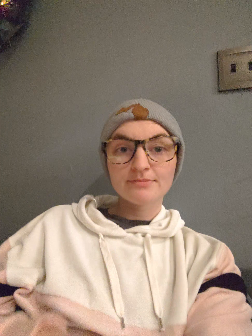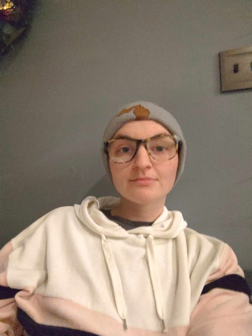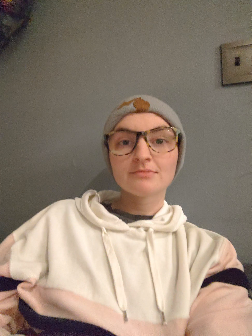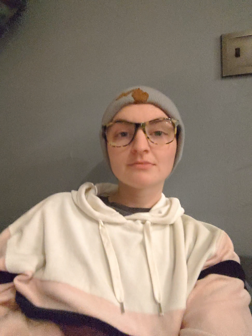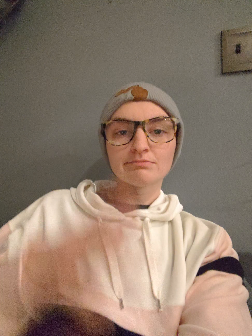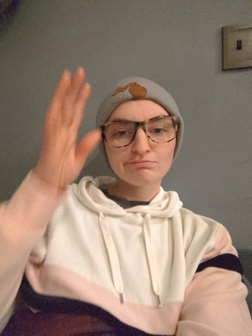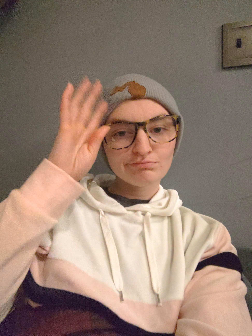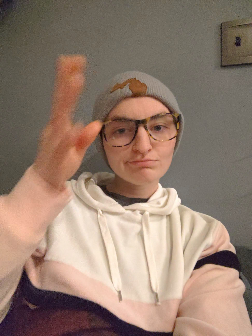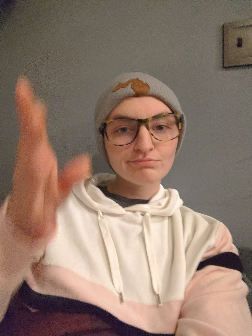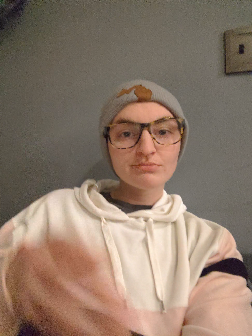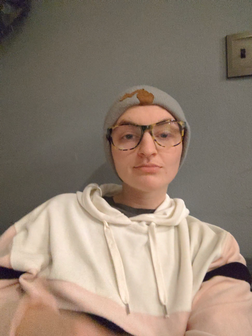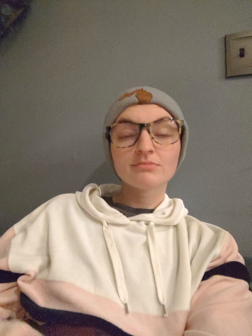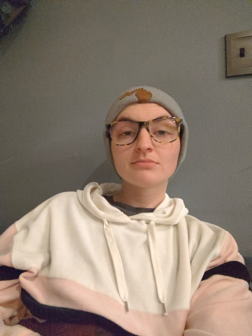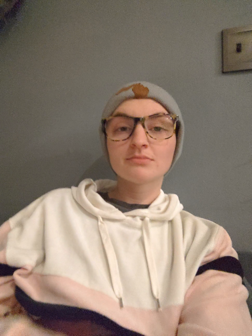pretend